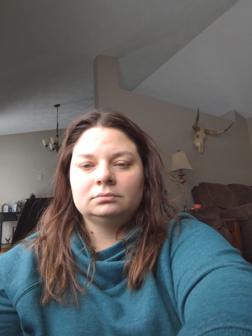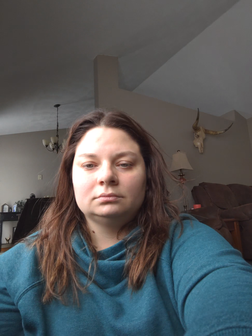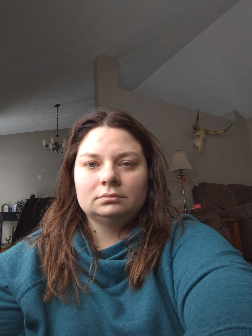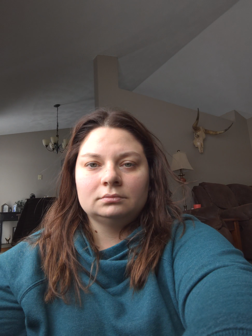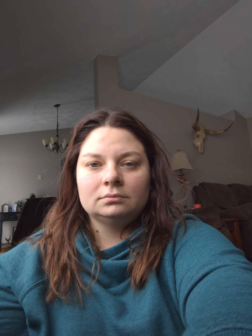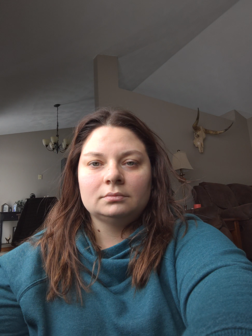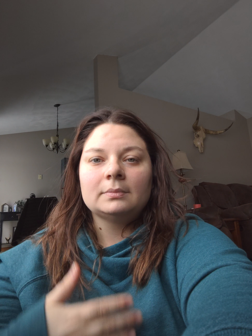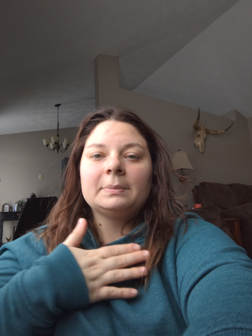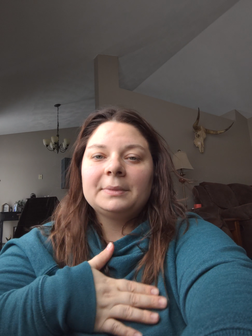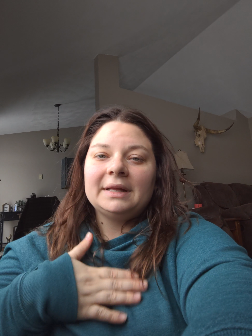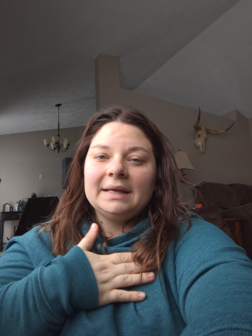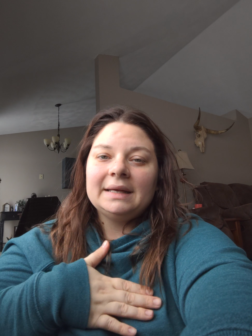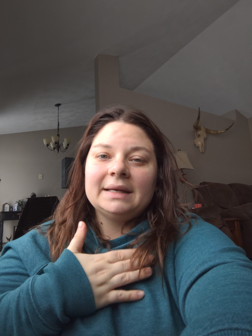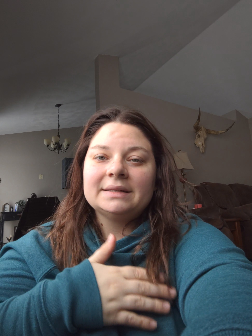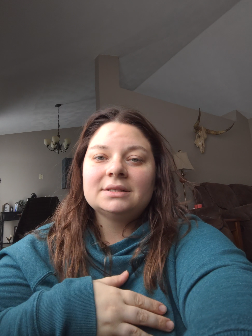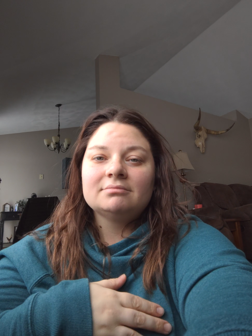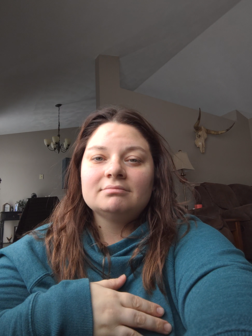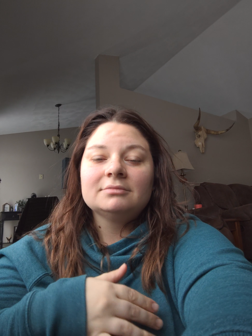please